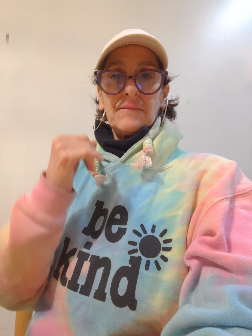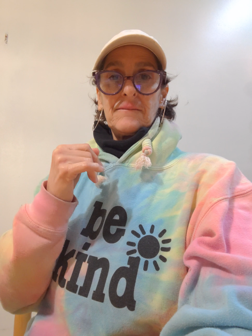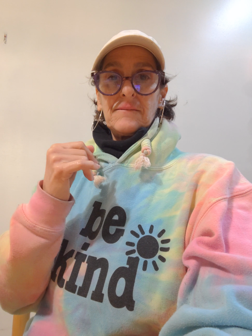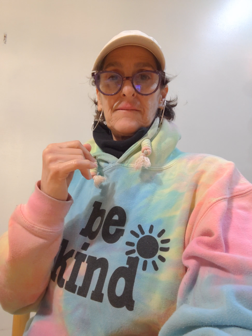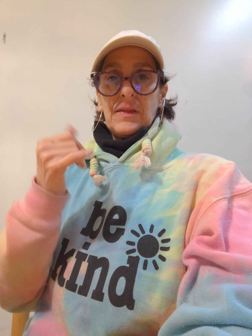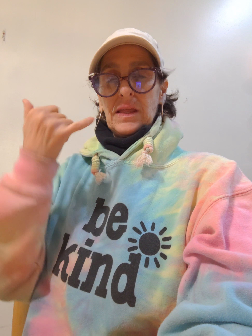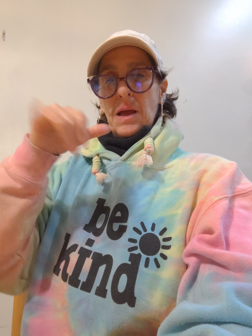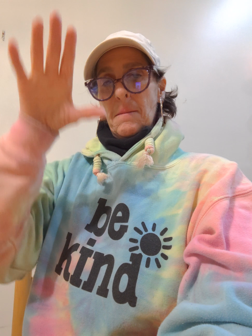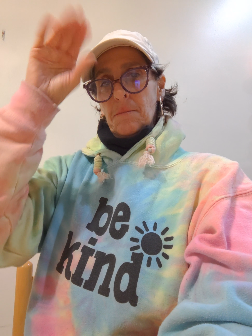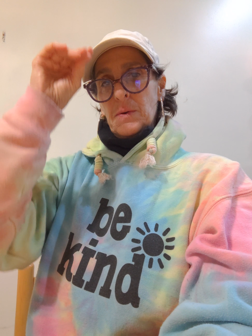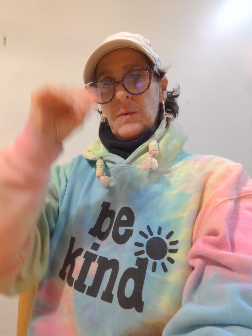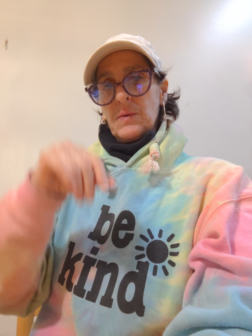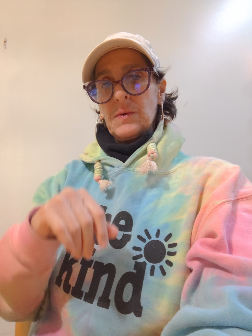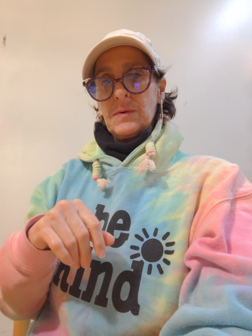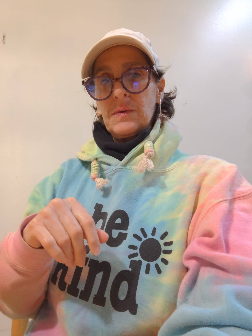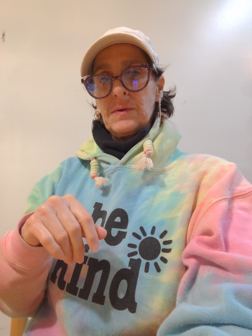cowboy